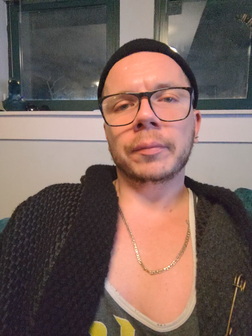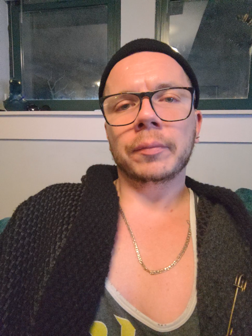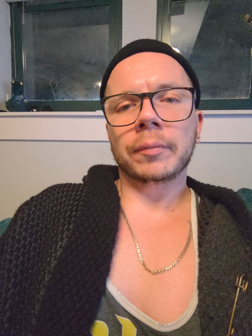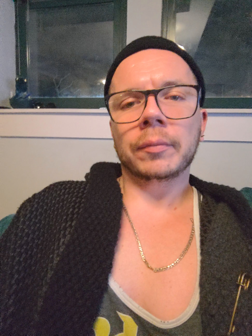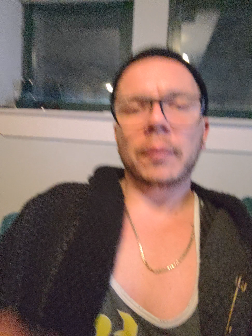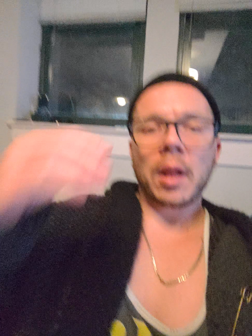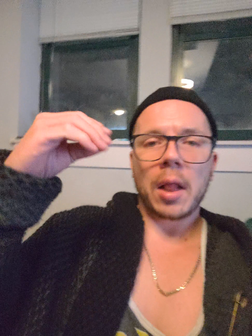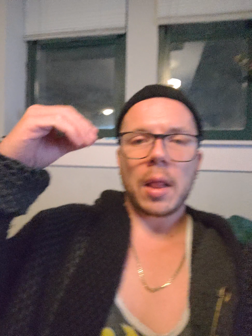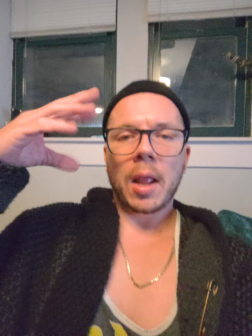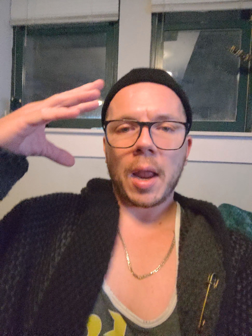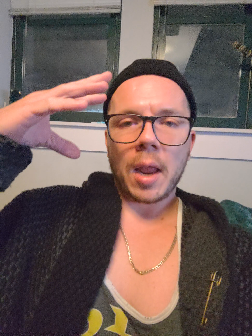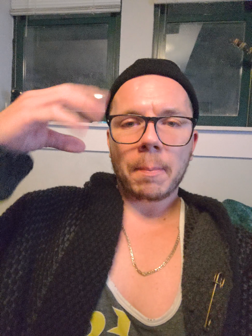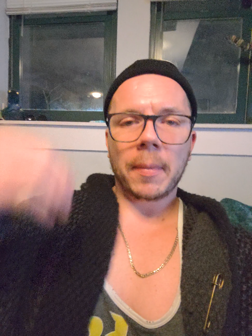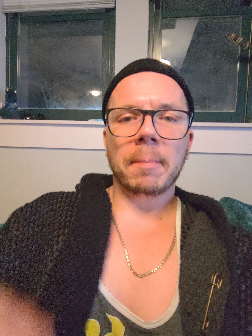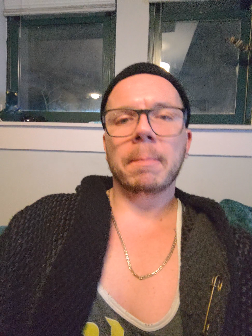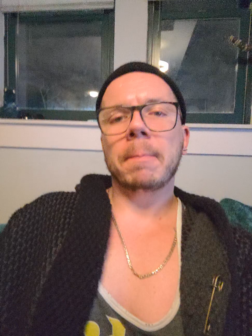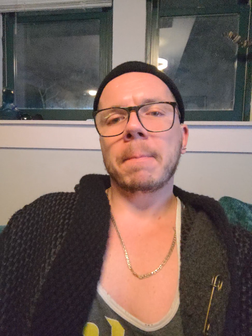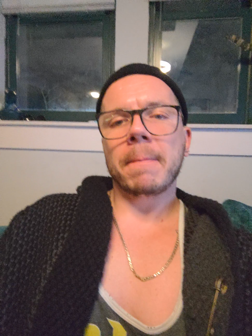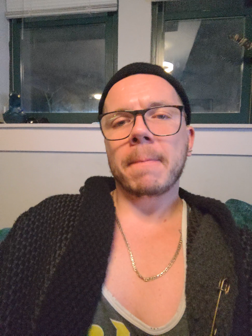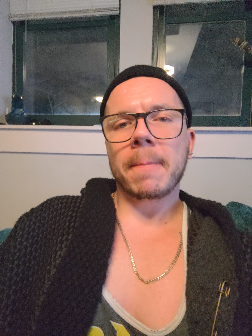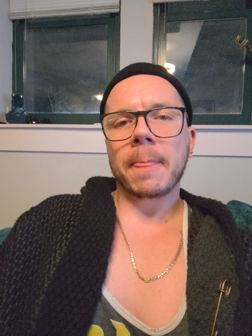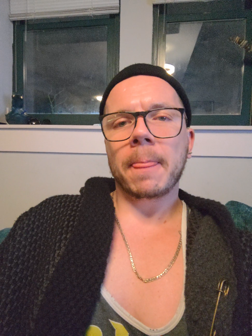lamp